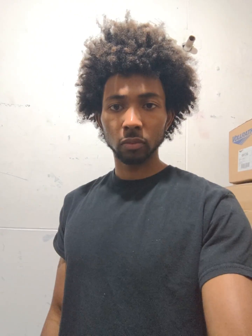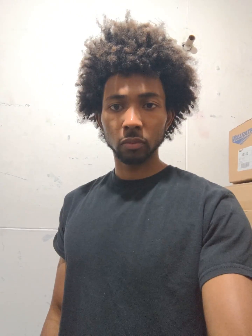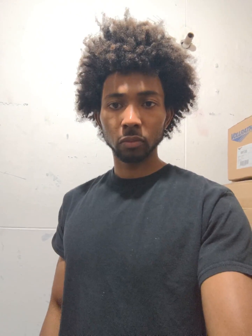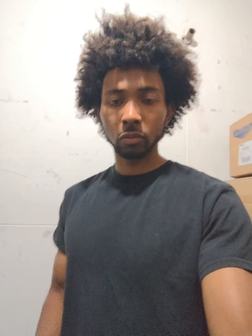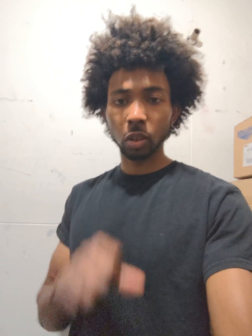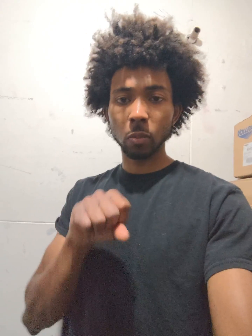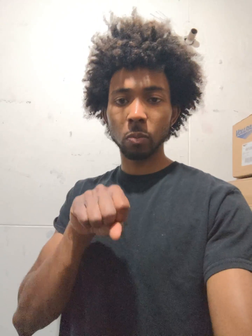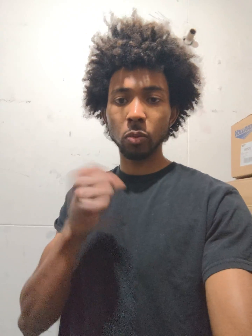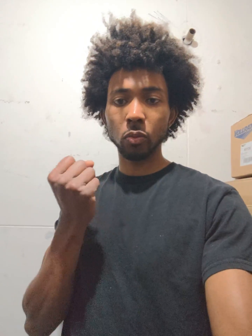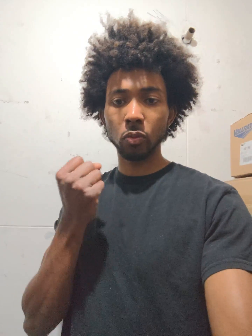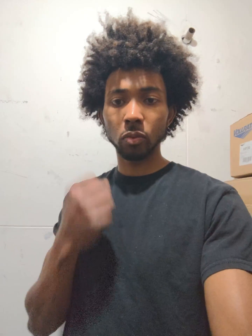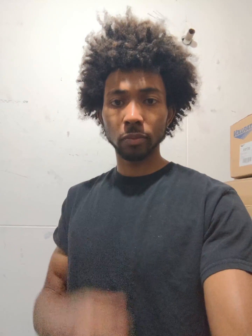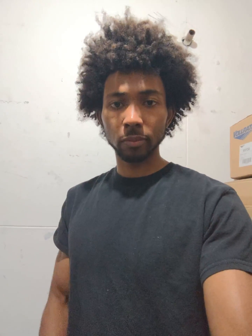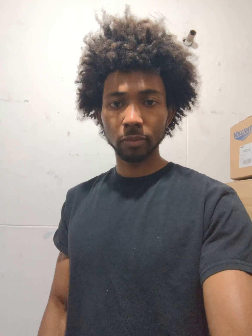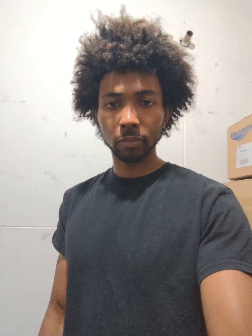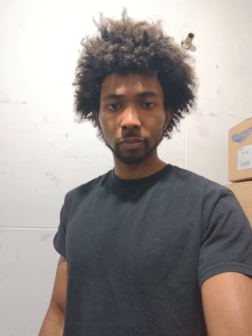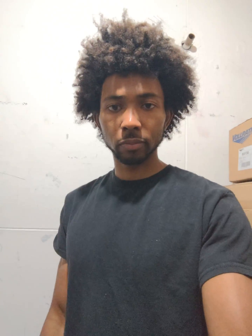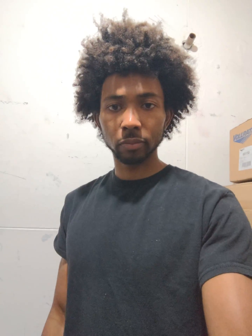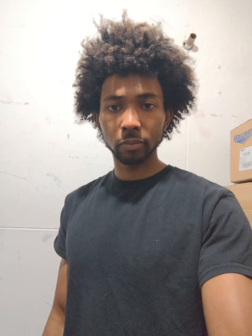break